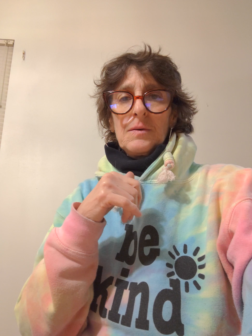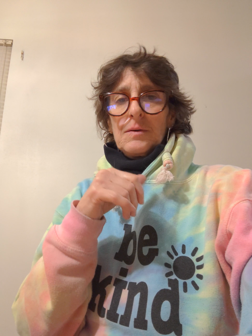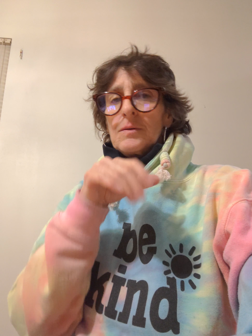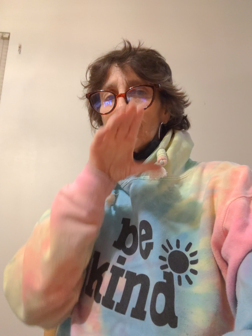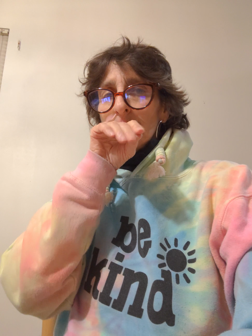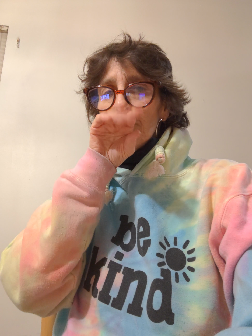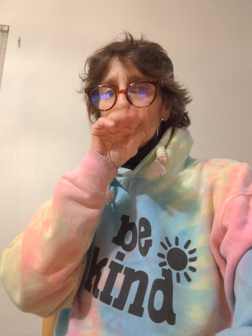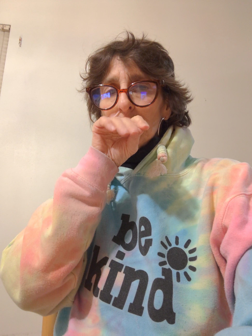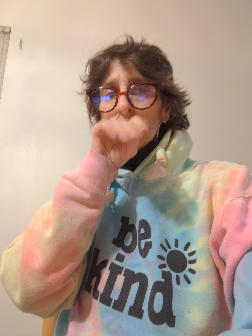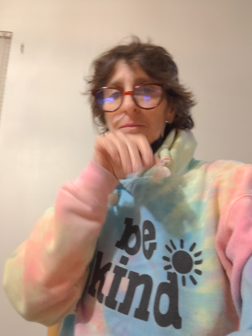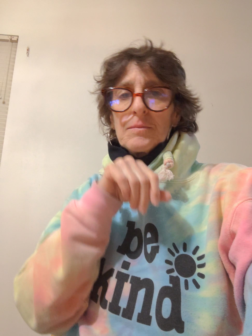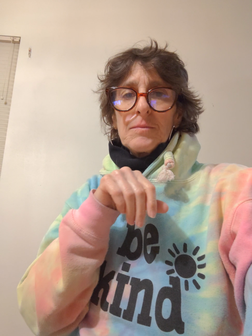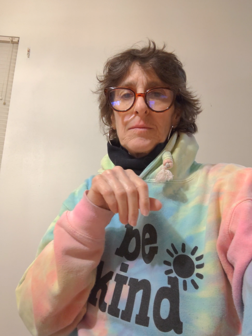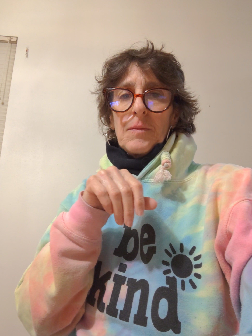goose